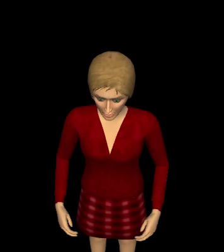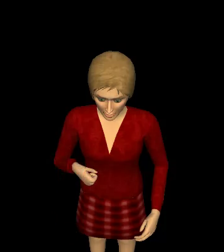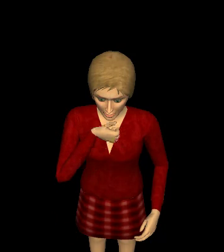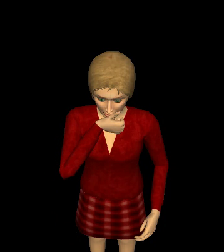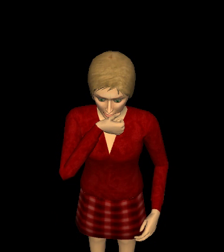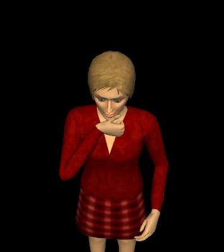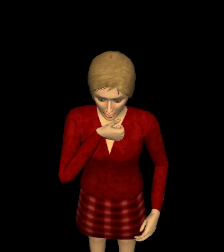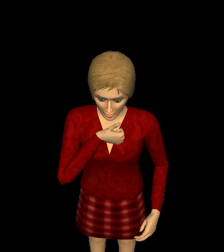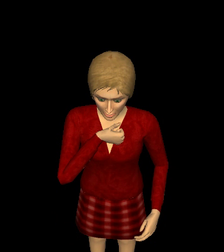ألم